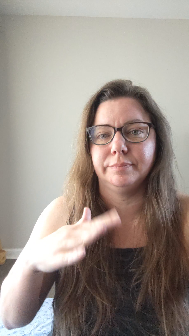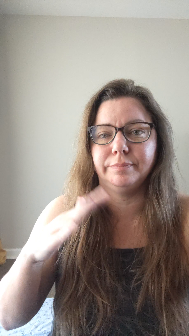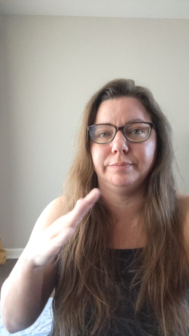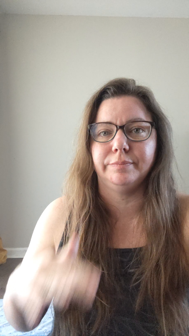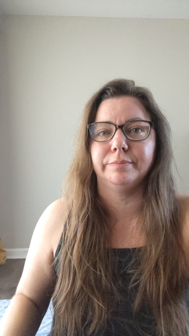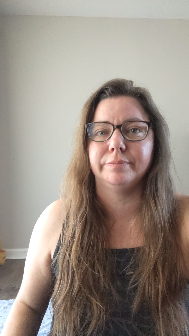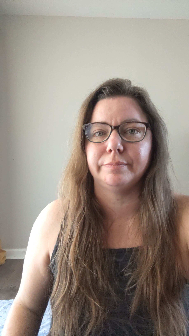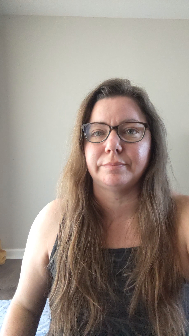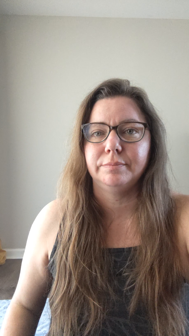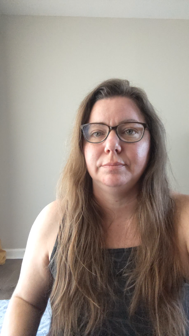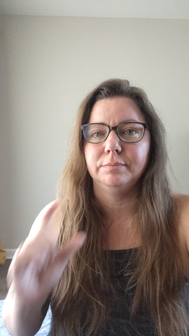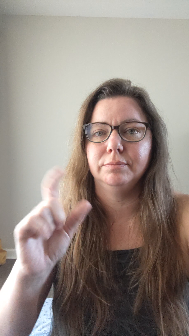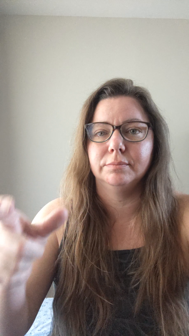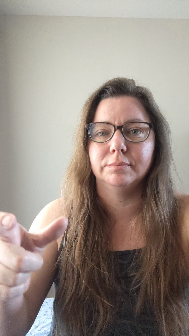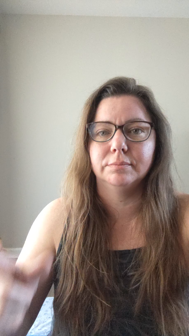present